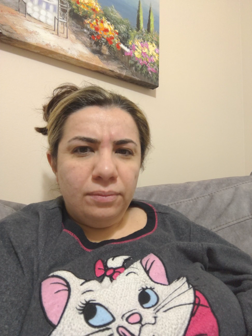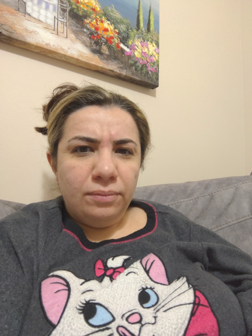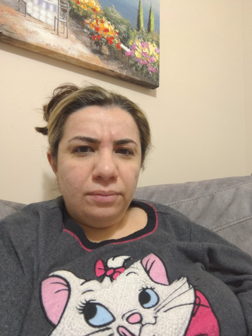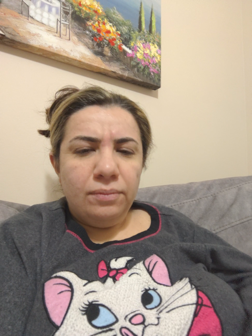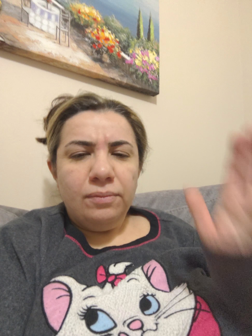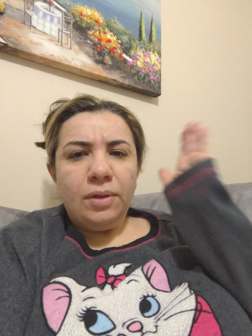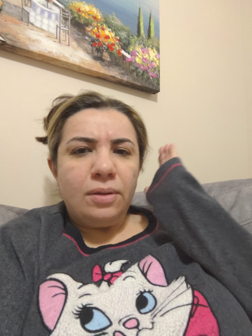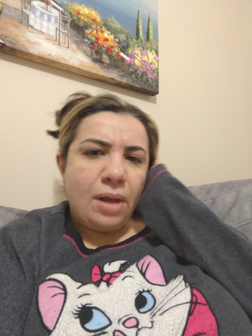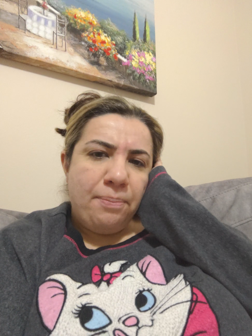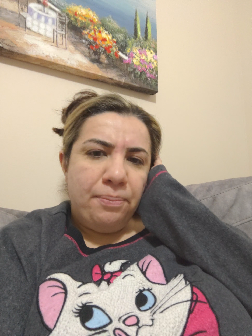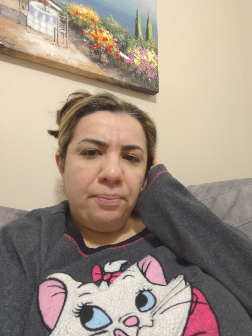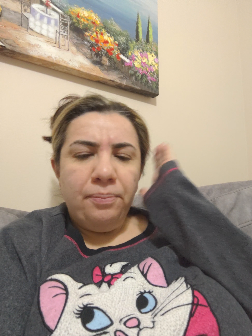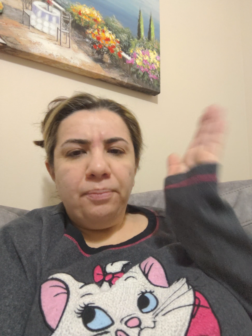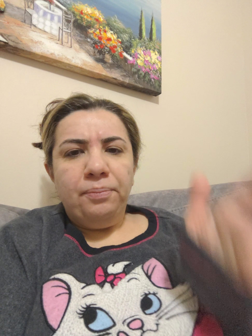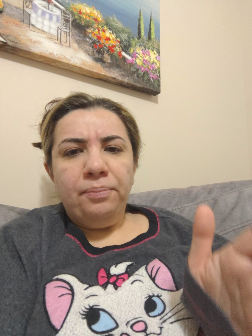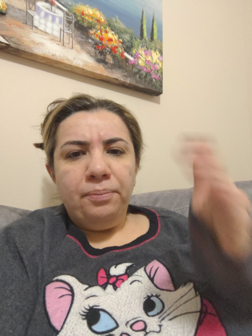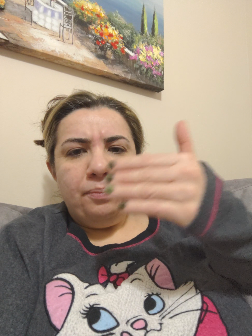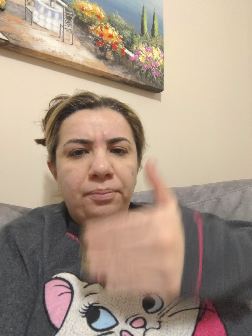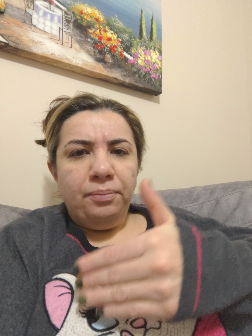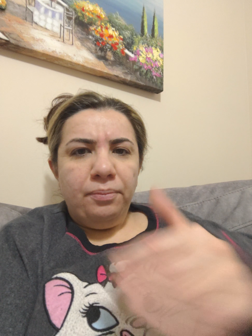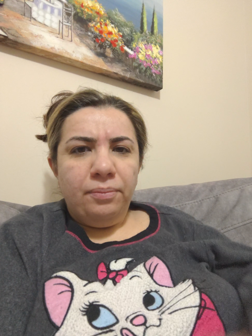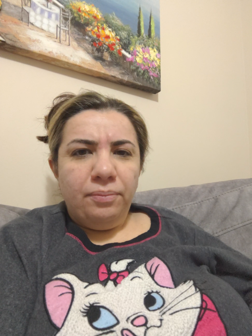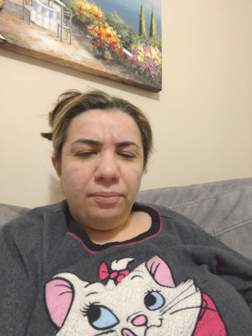bedroom